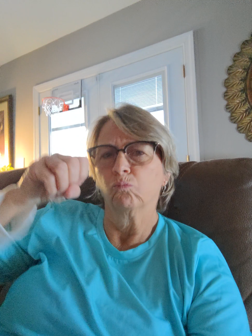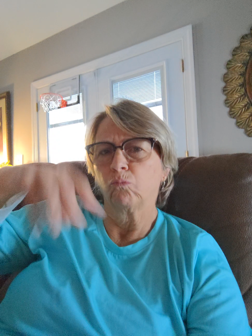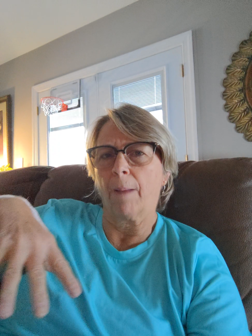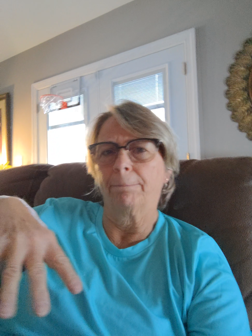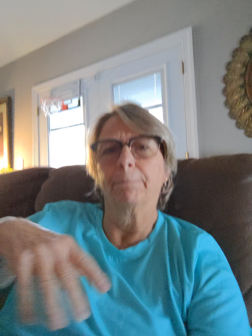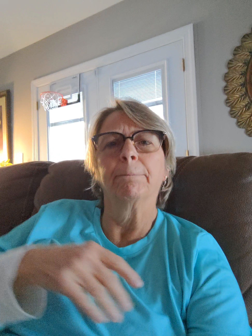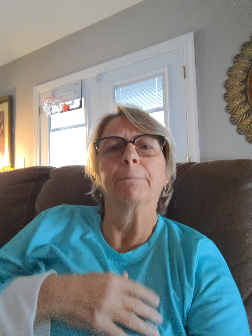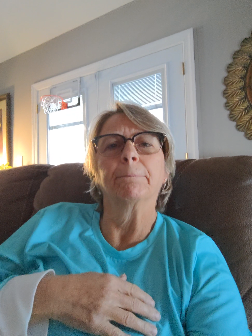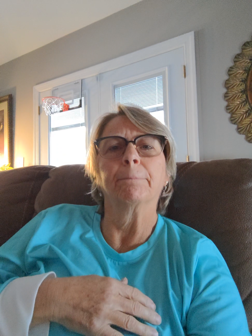drop